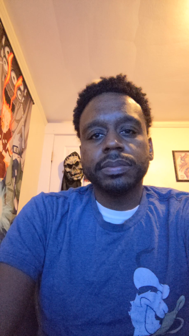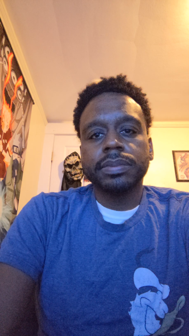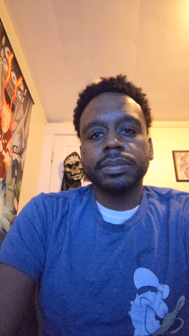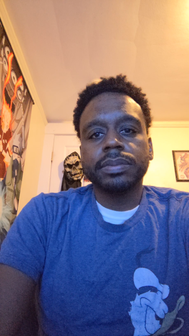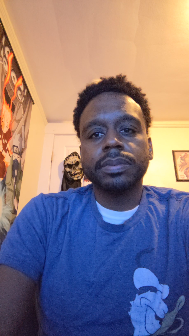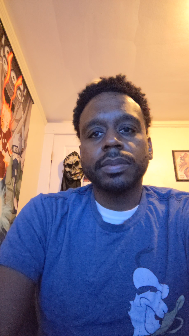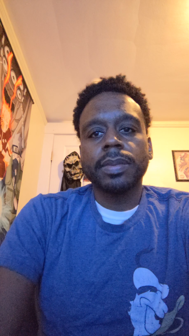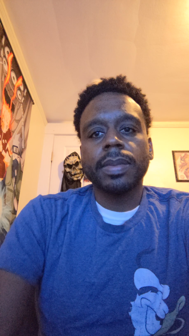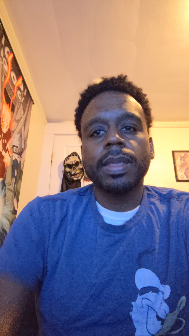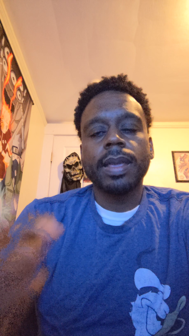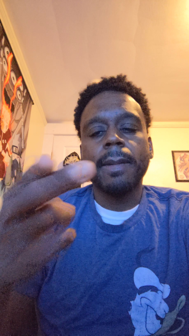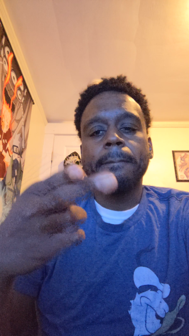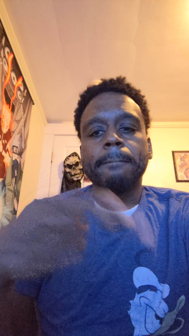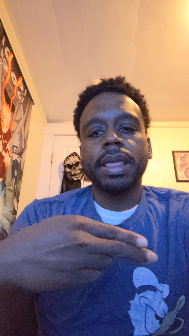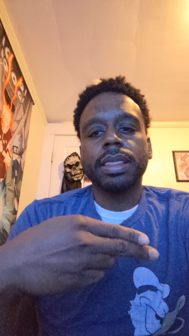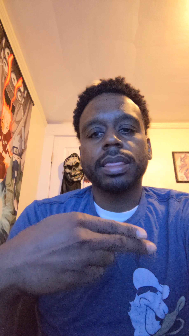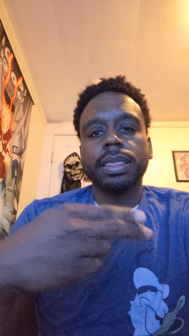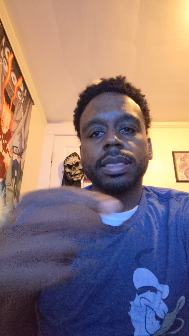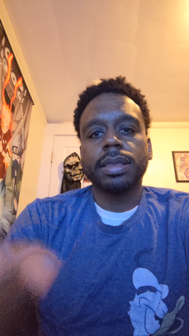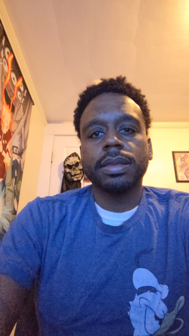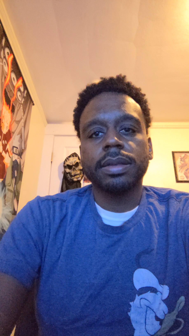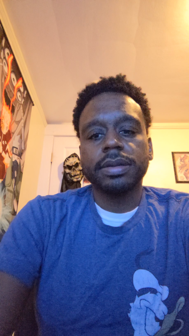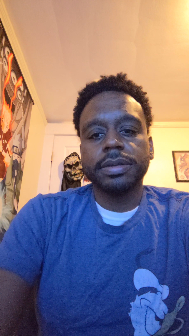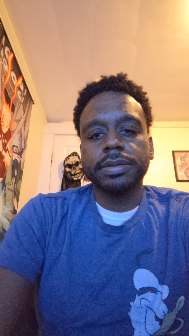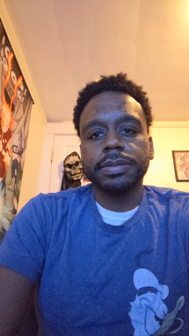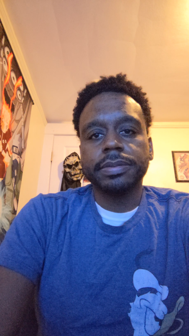belt